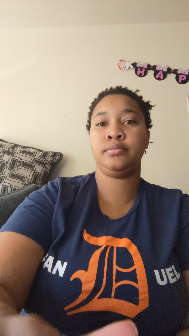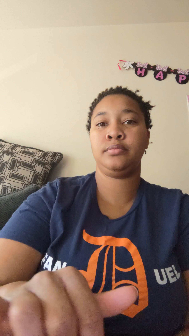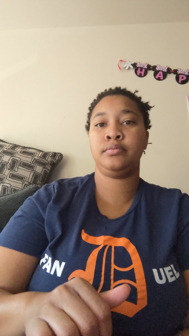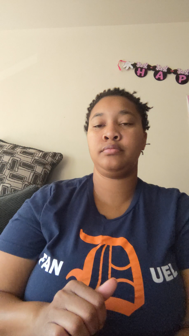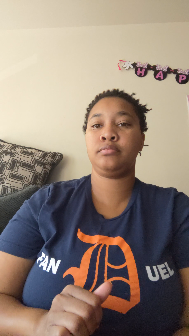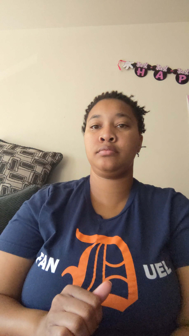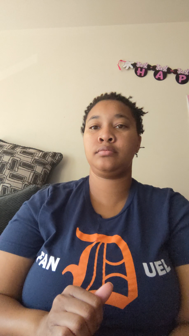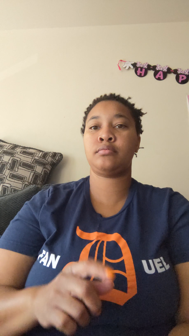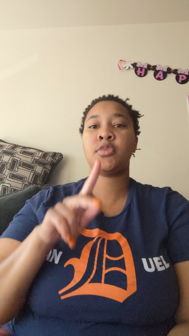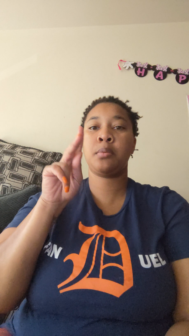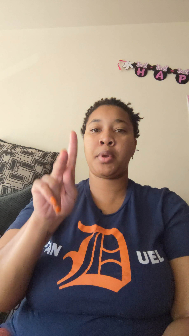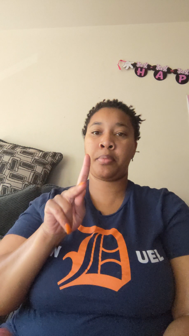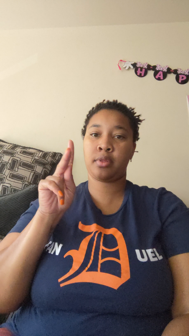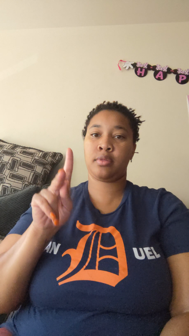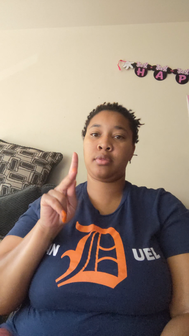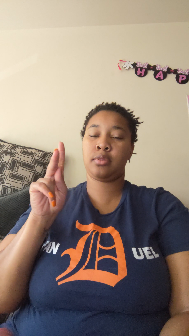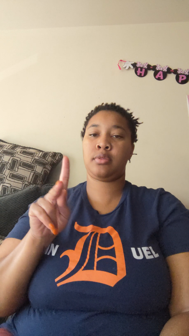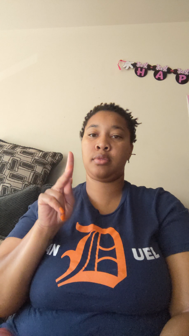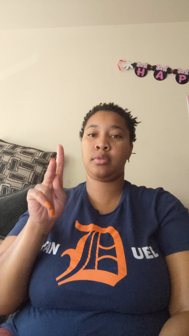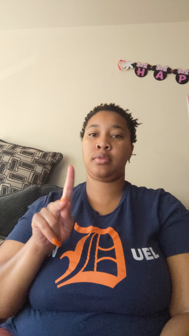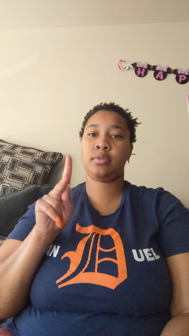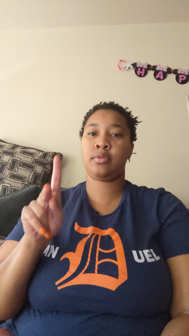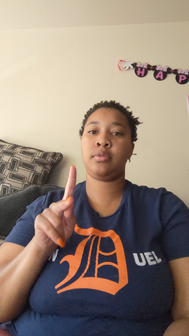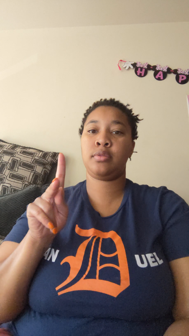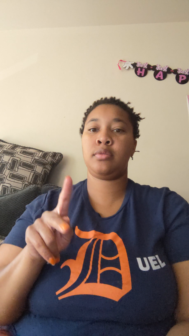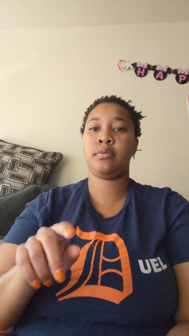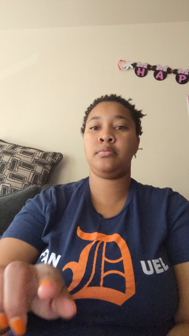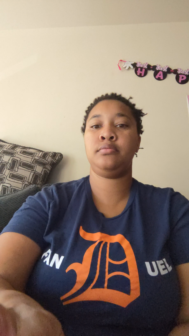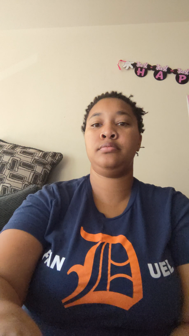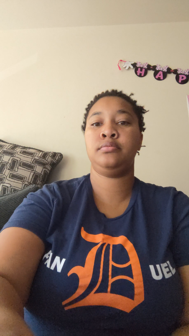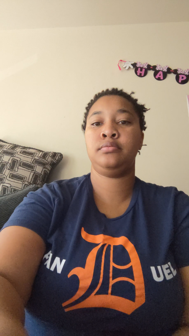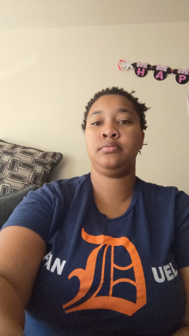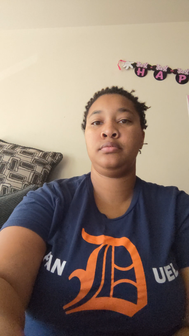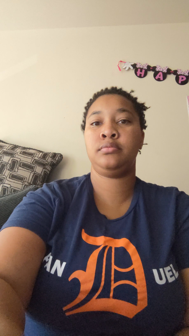people